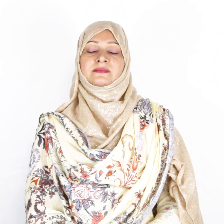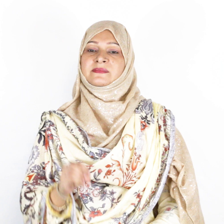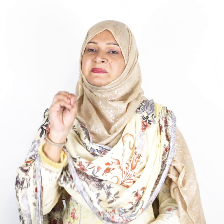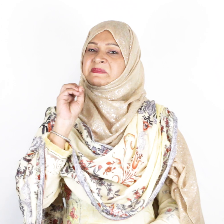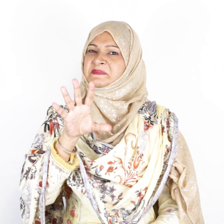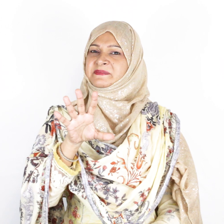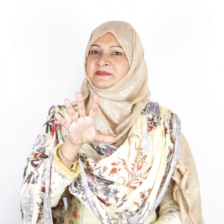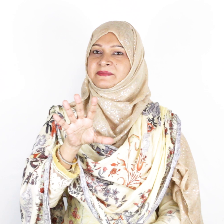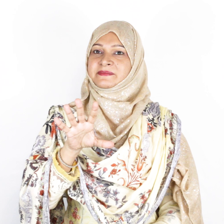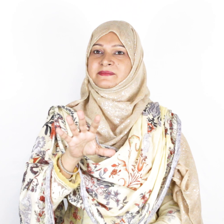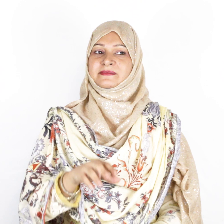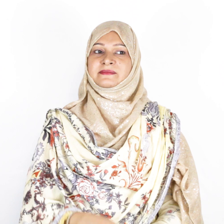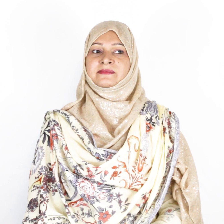bad